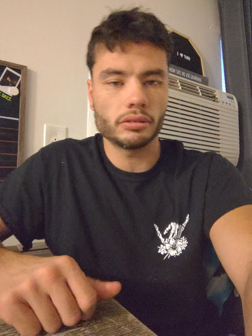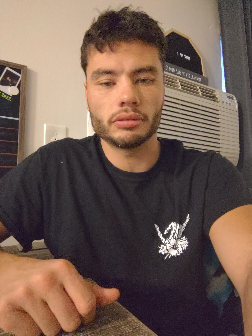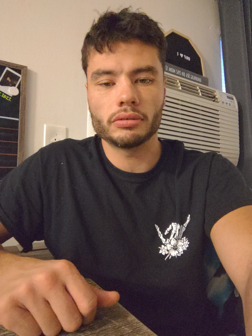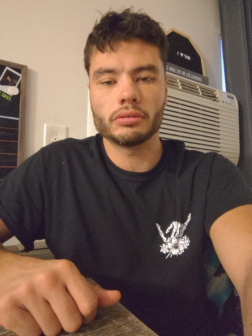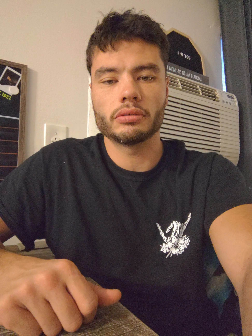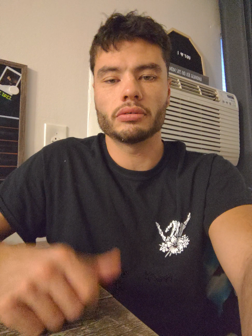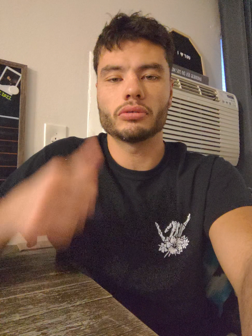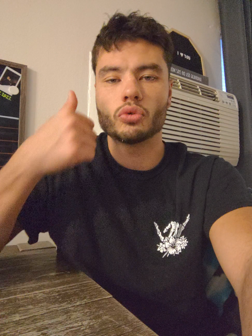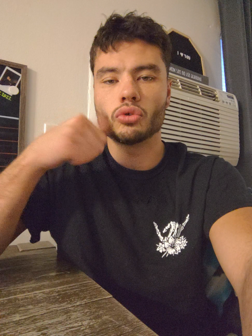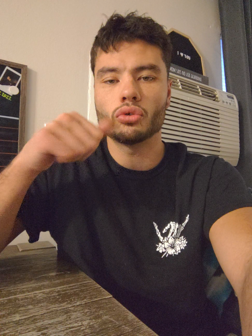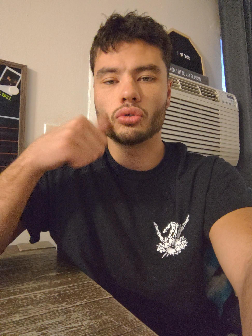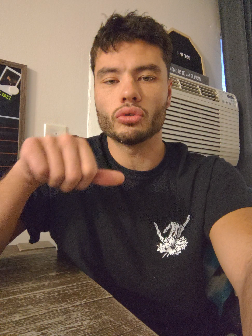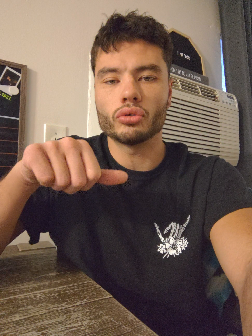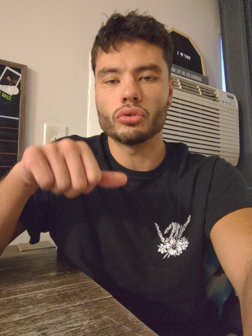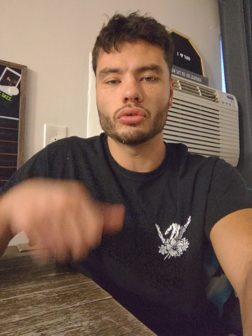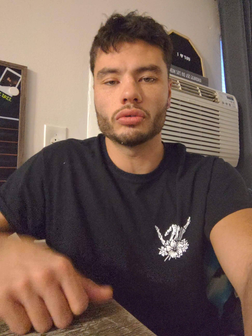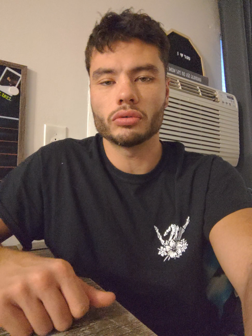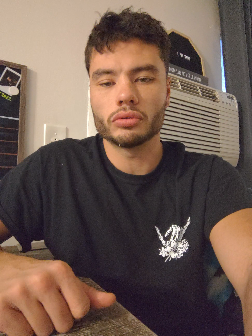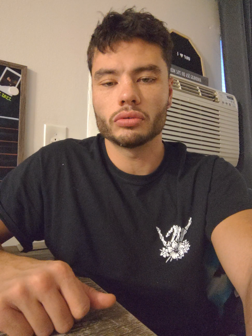girl